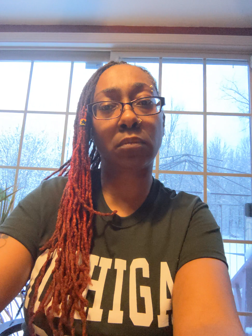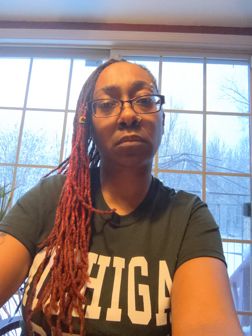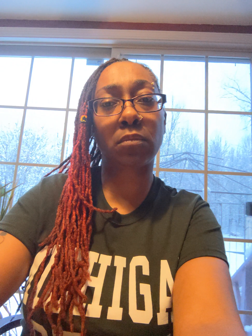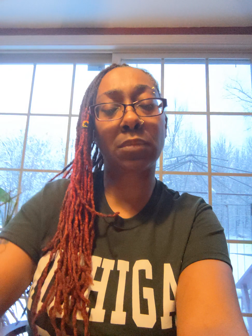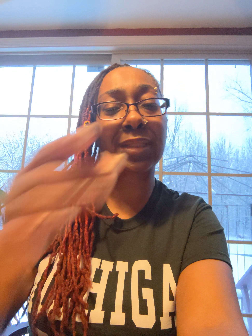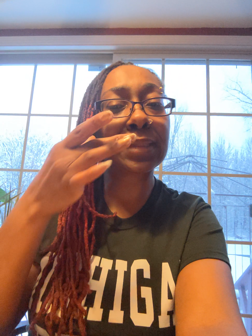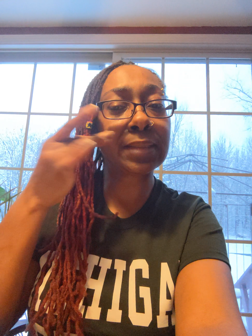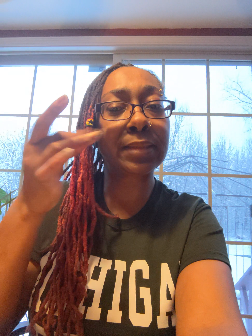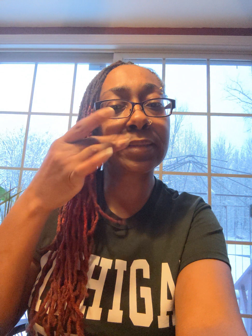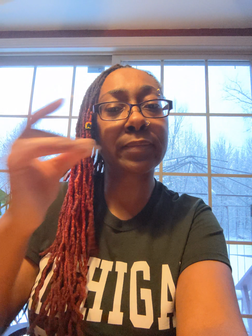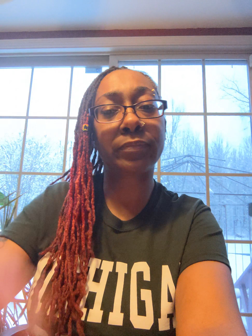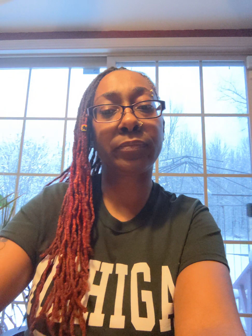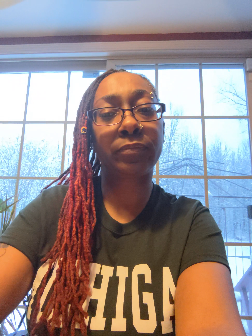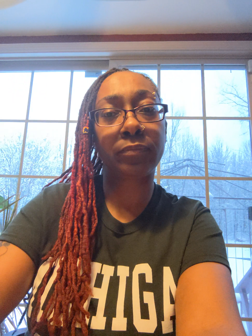kitty